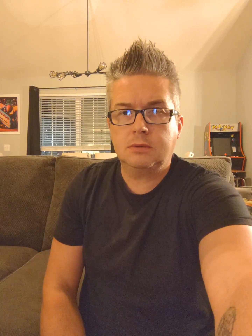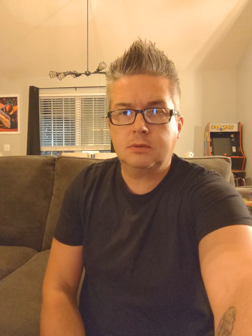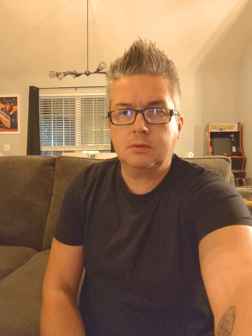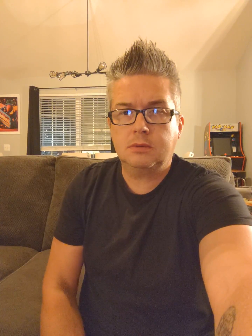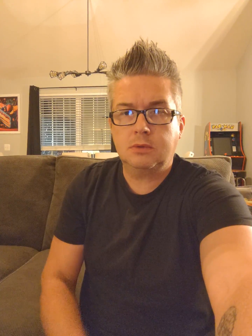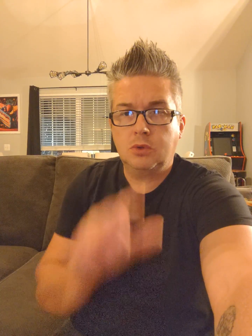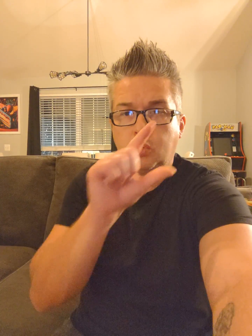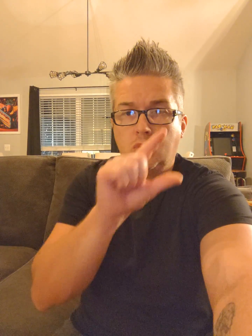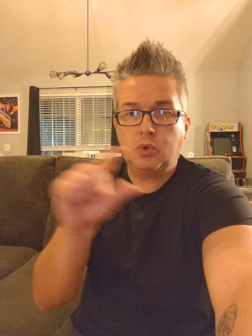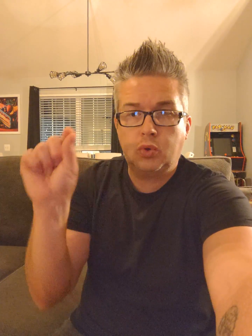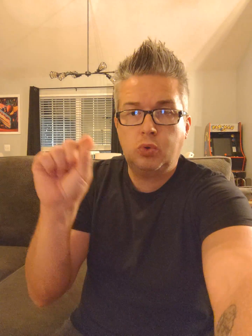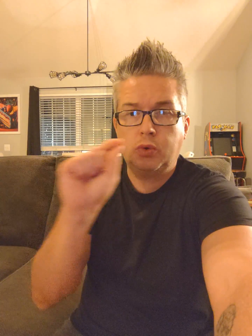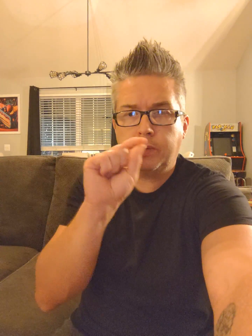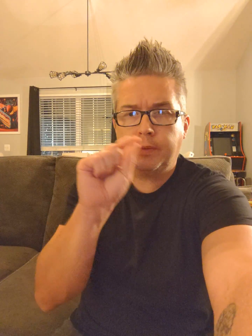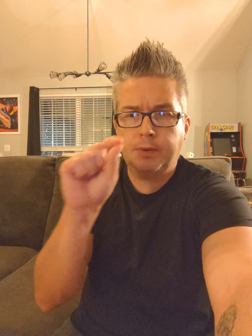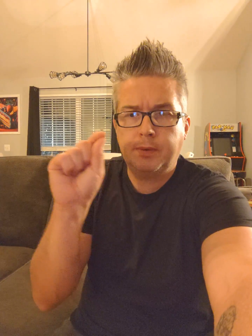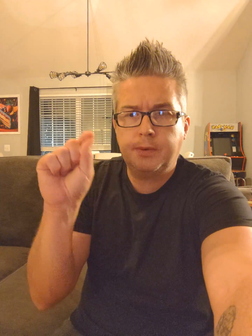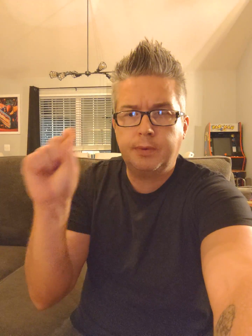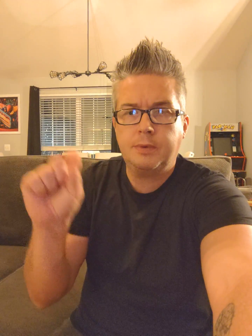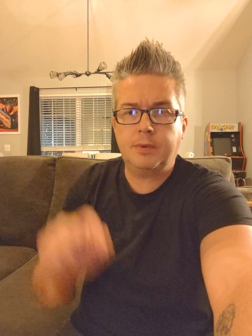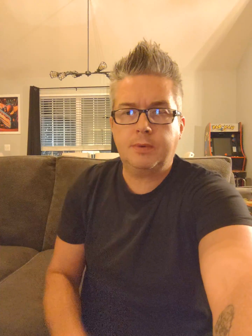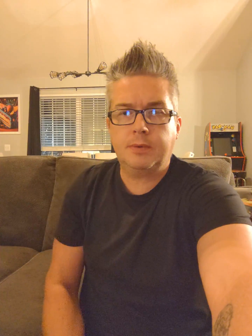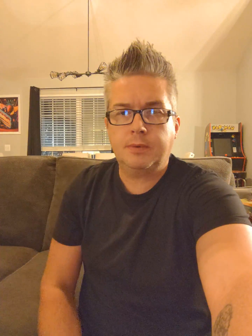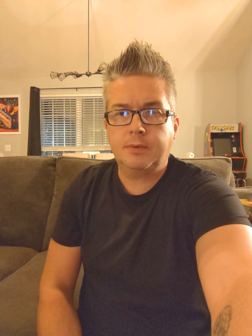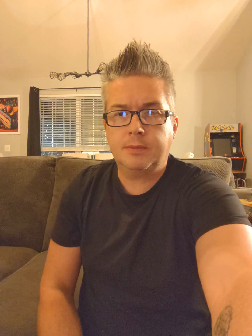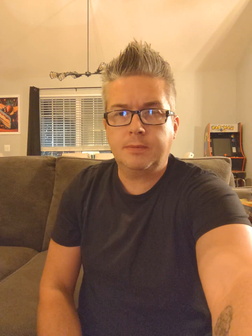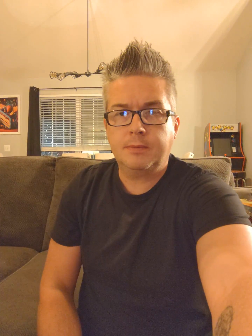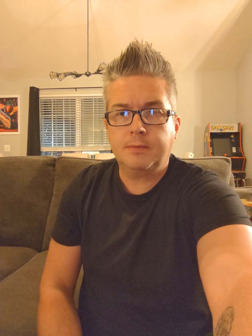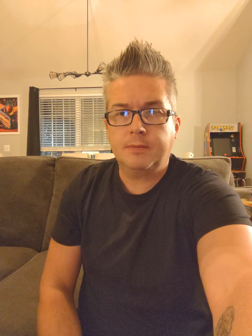peas